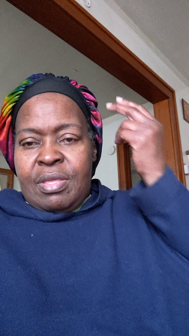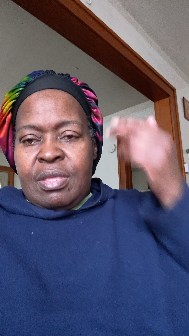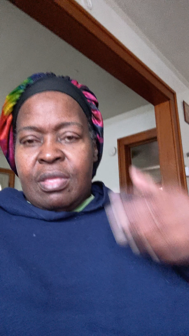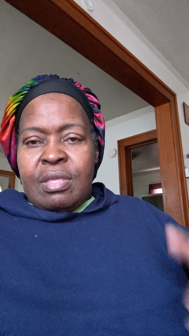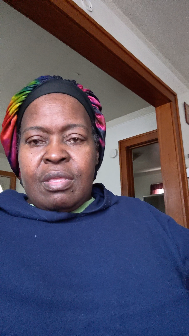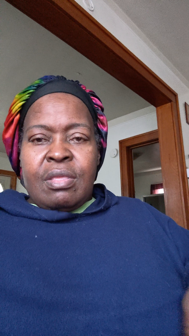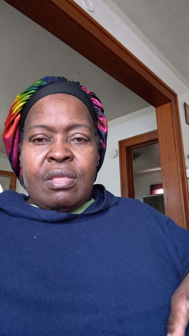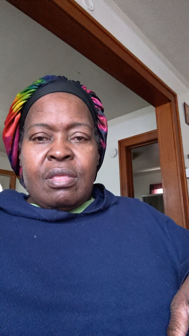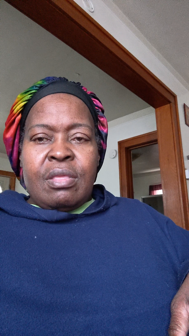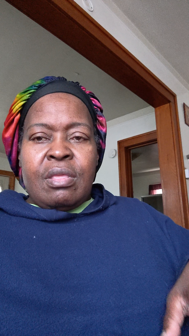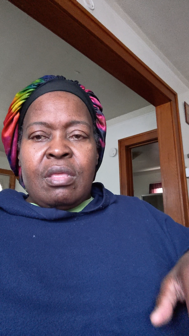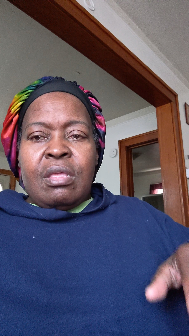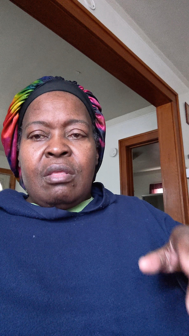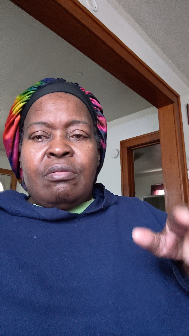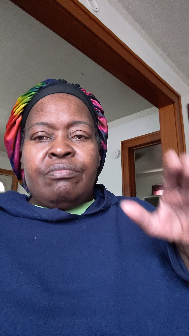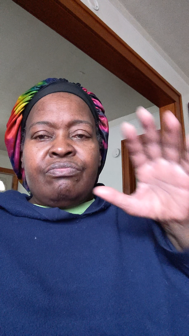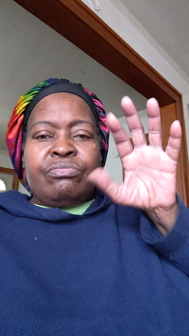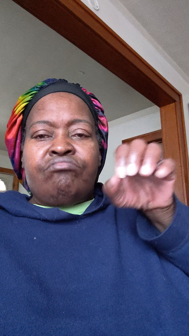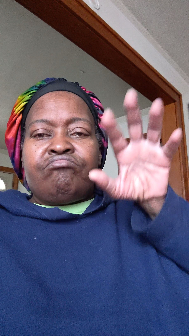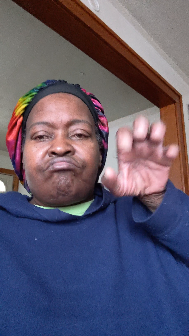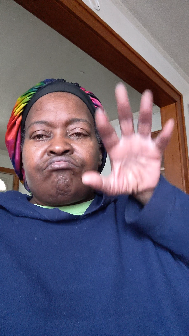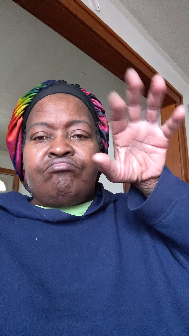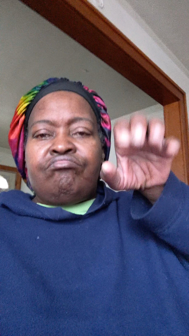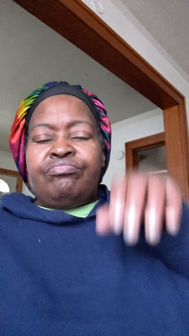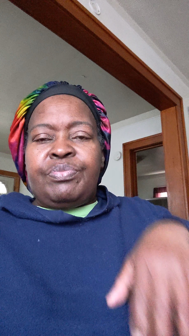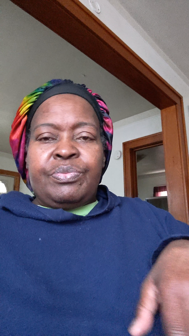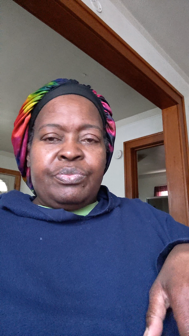climb